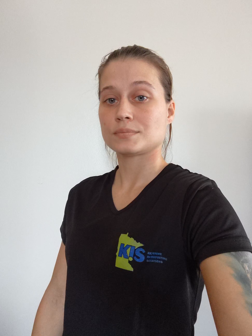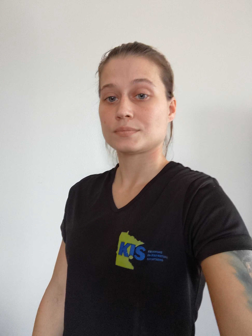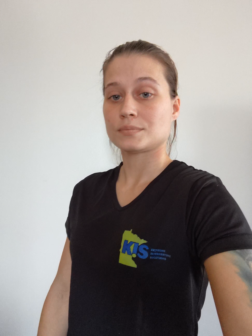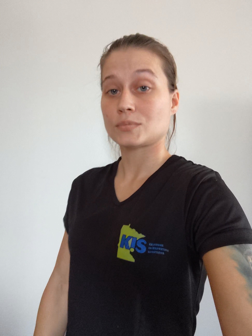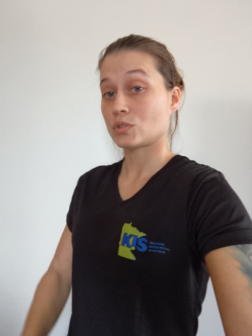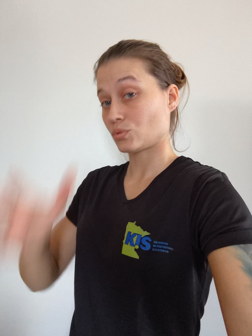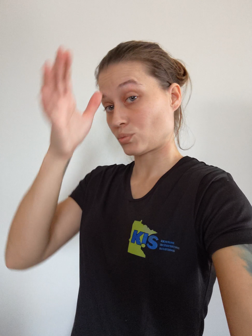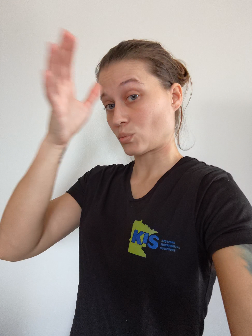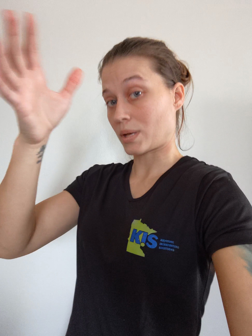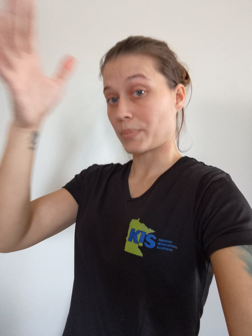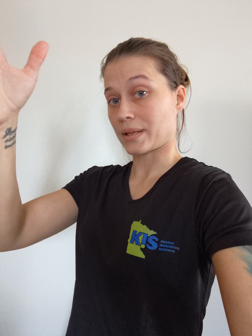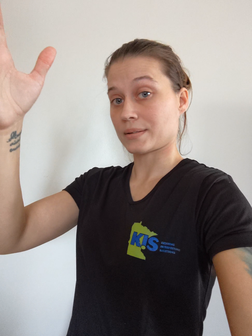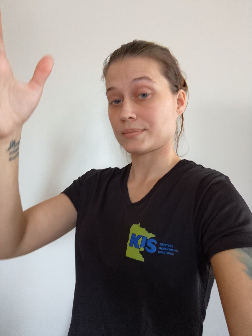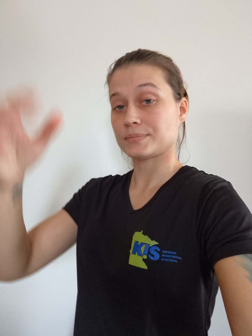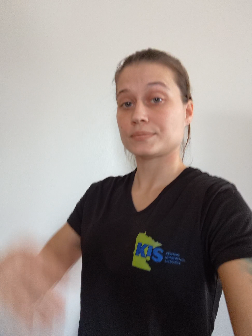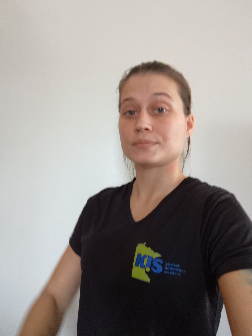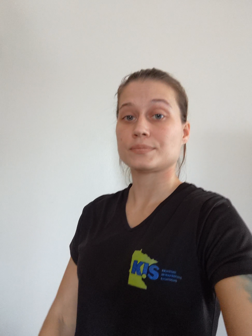grandpa